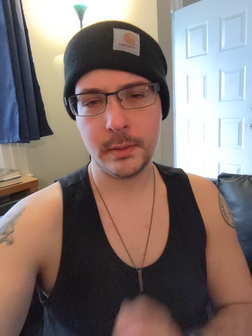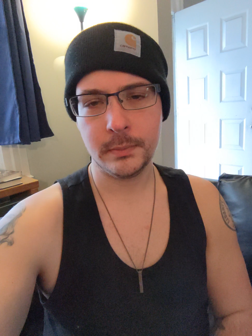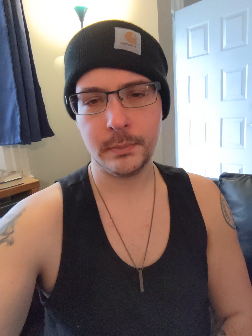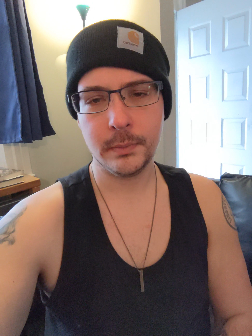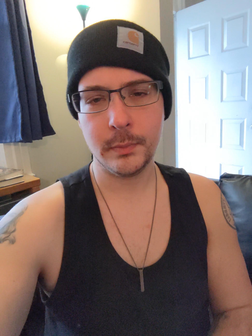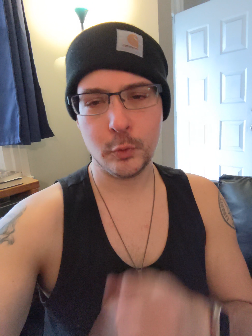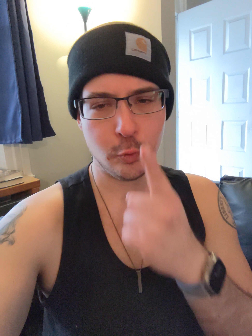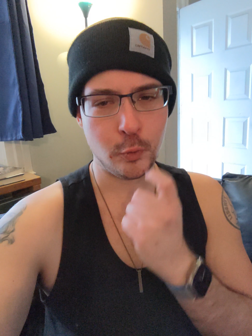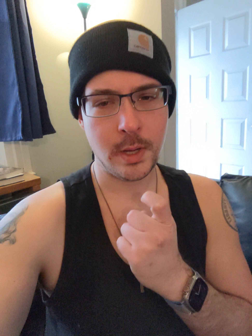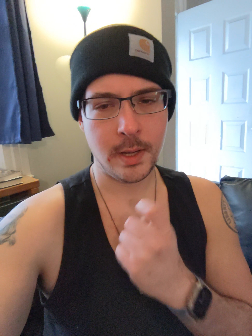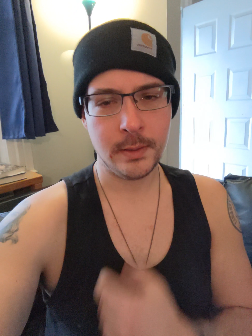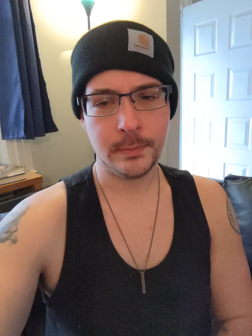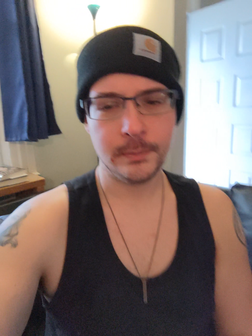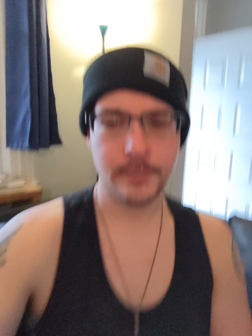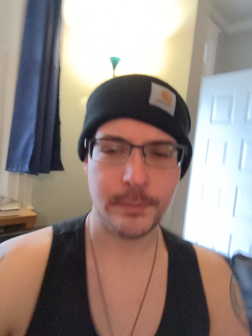red